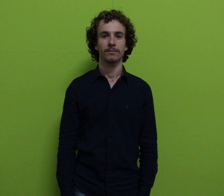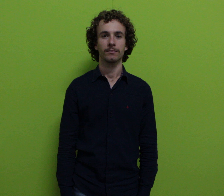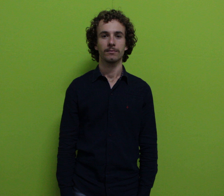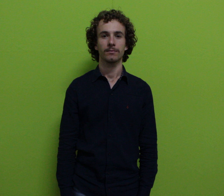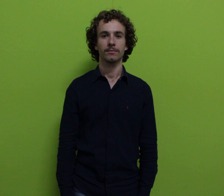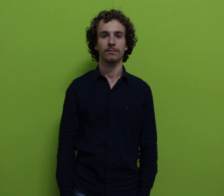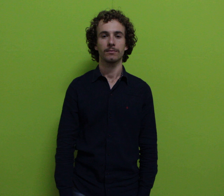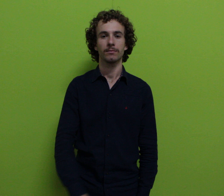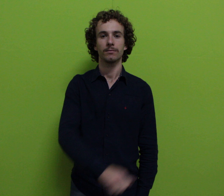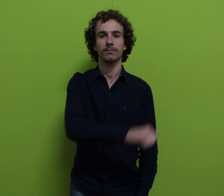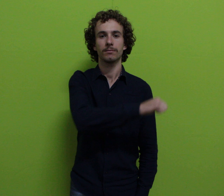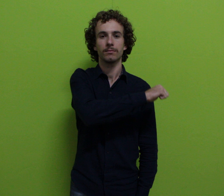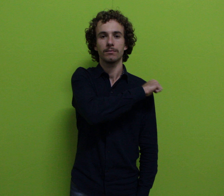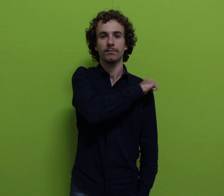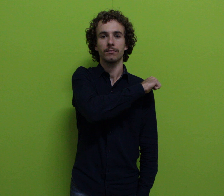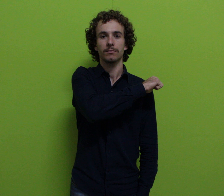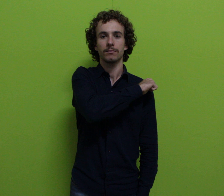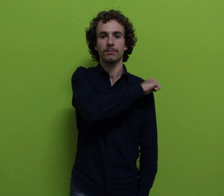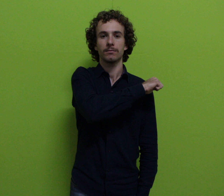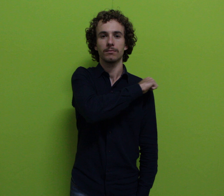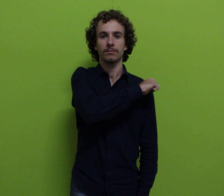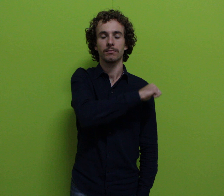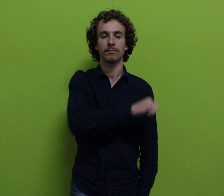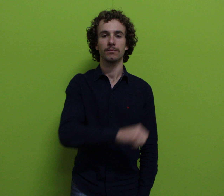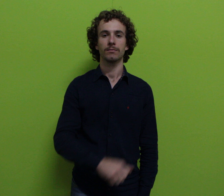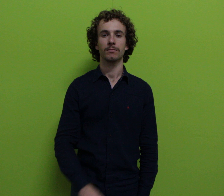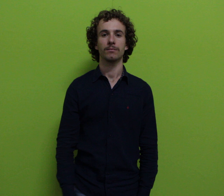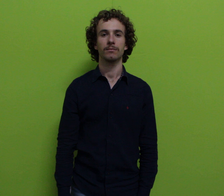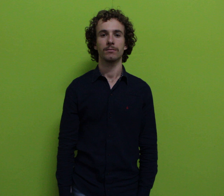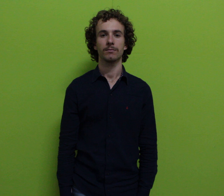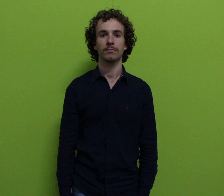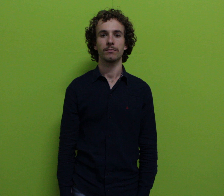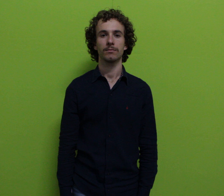aluno